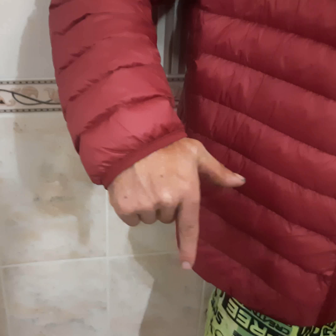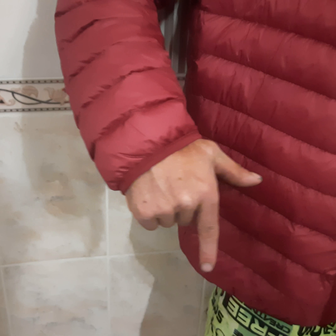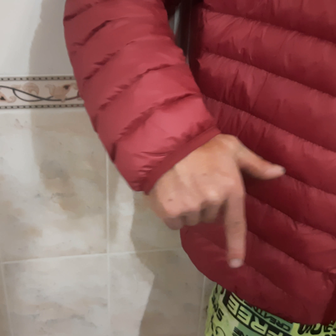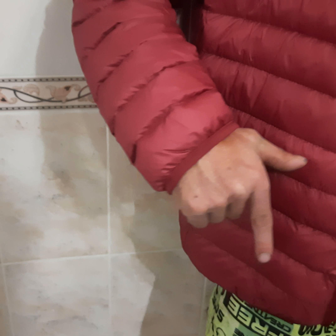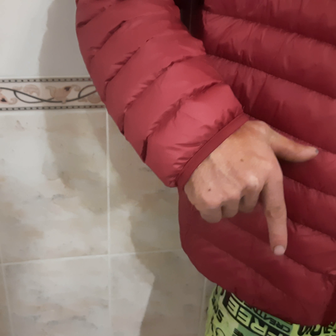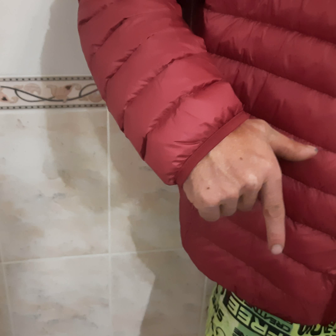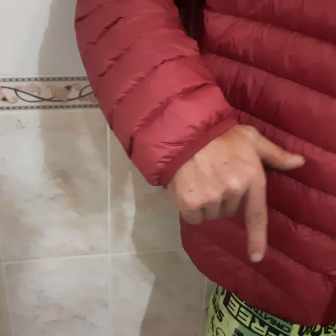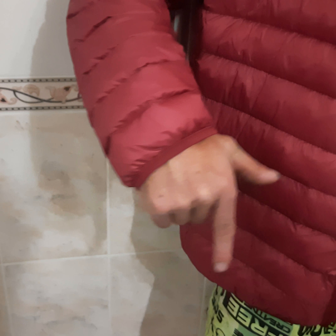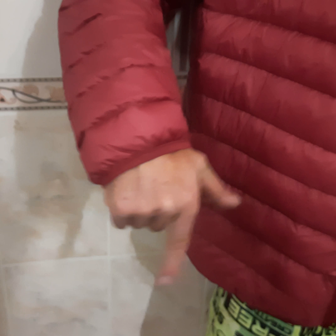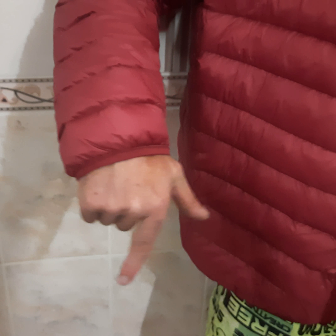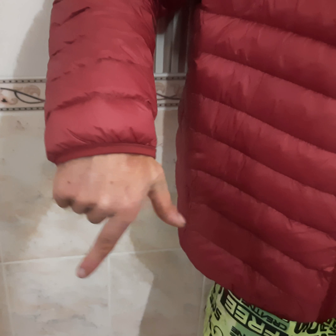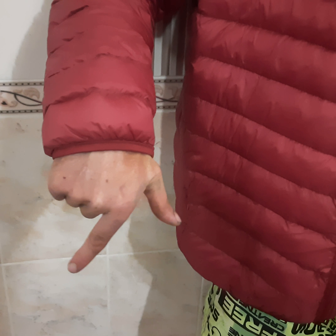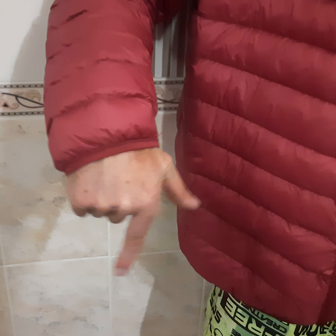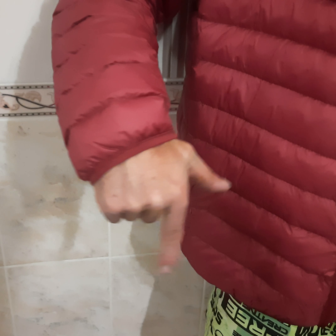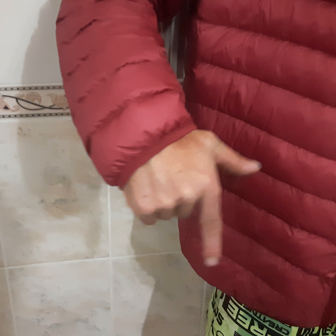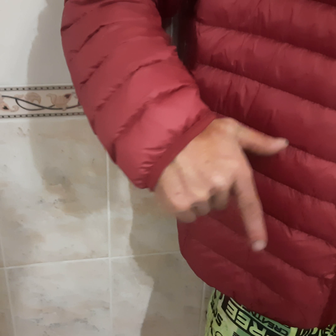Ґ